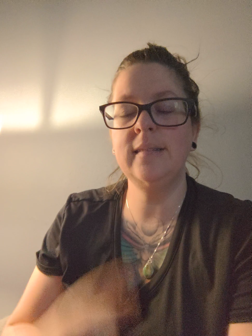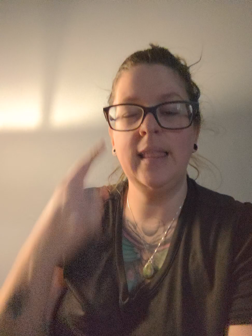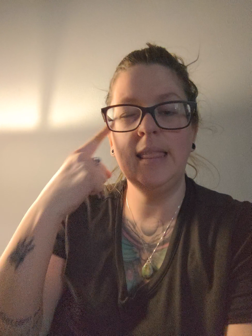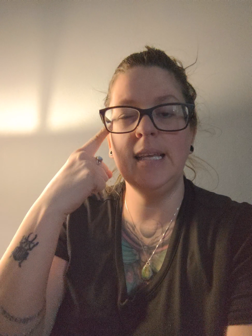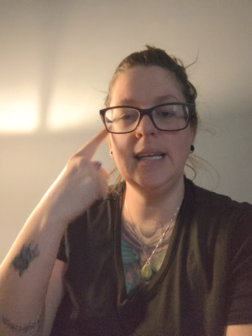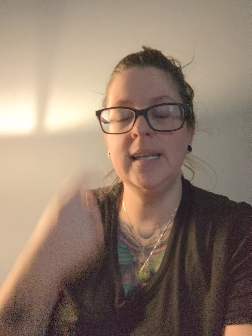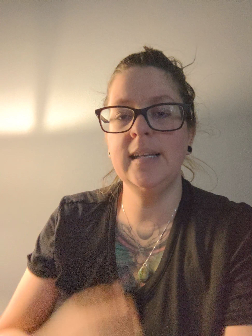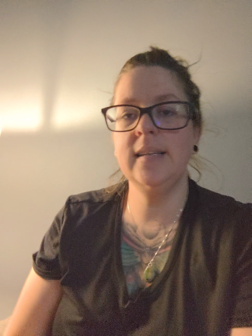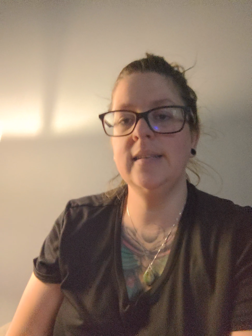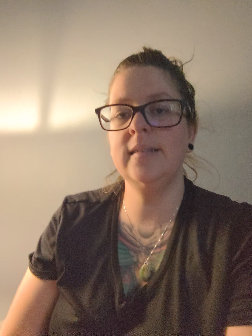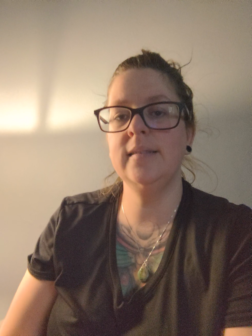think